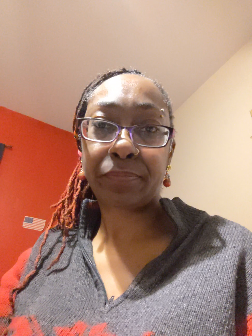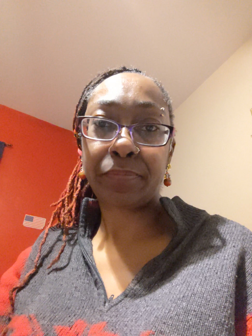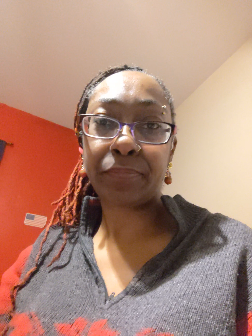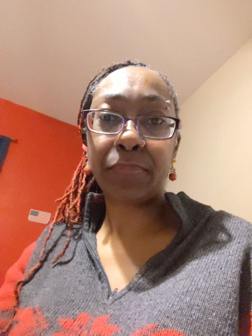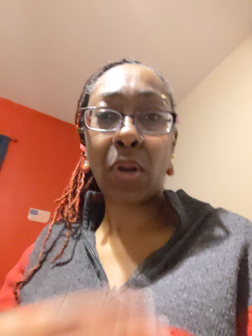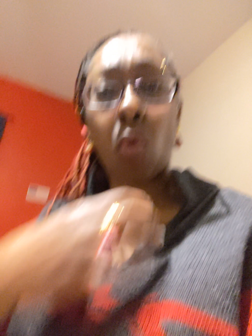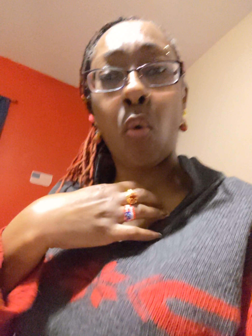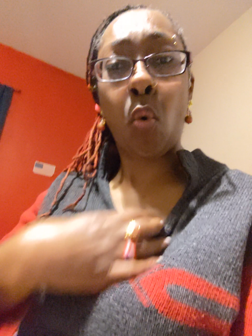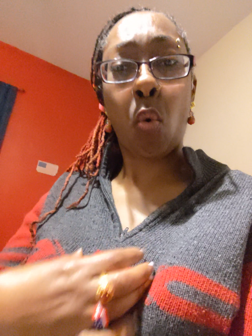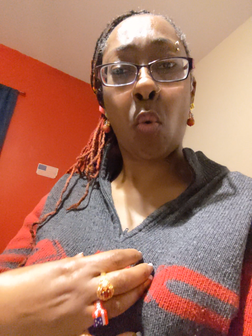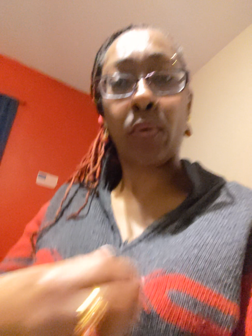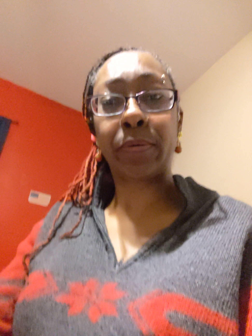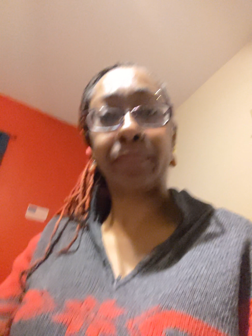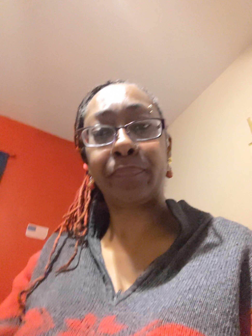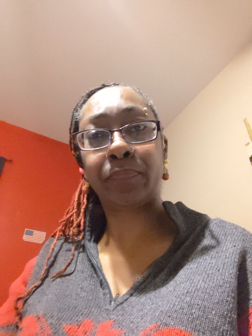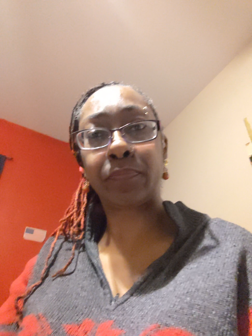hungry